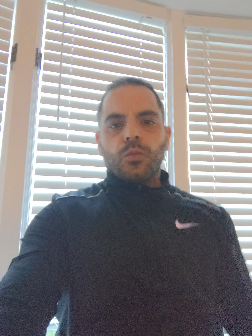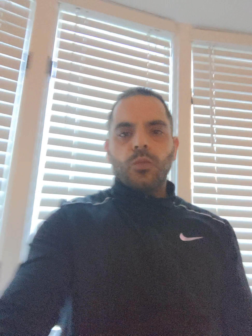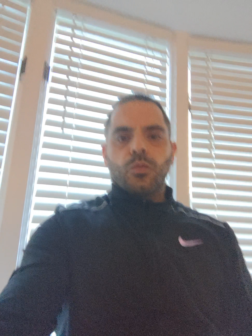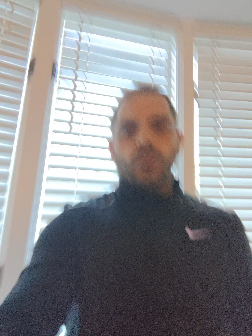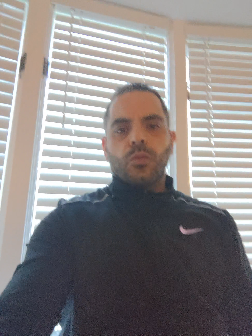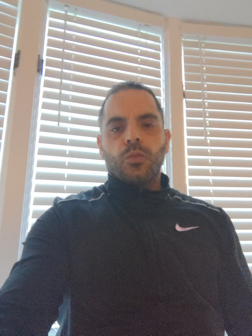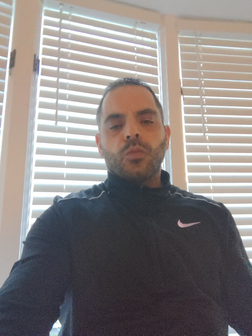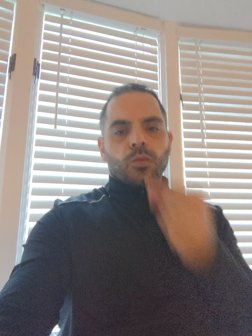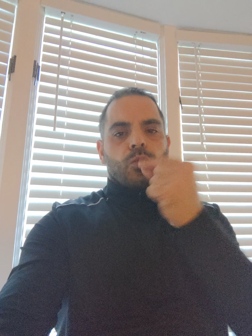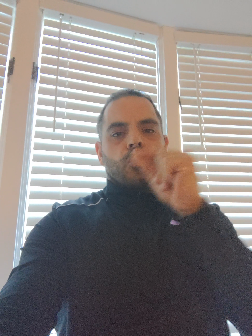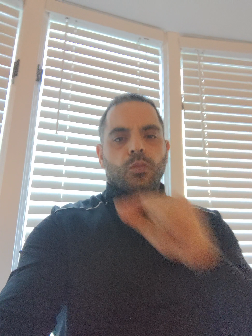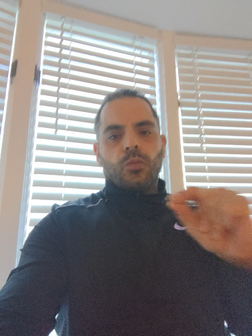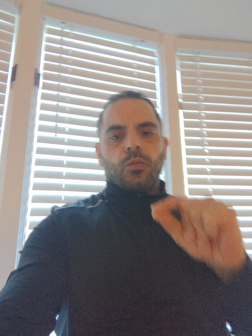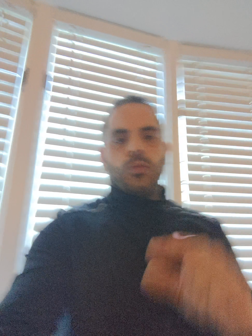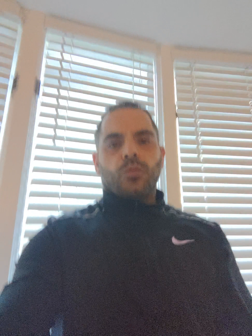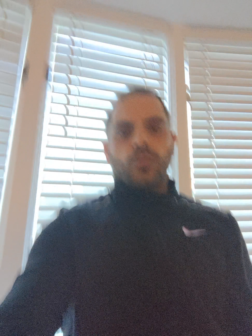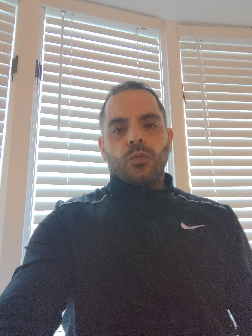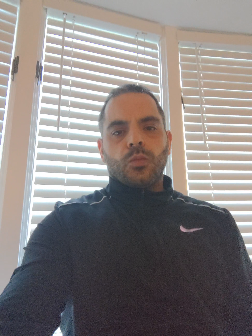pencil